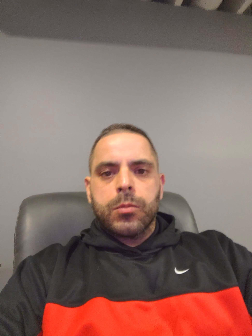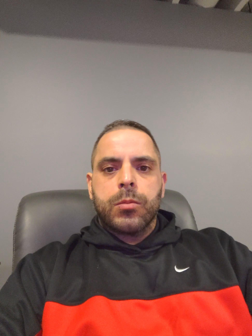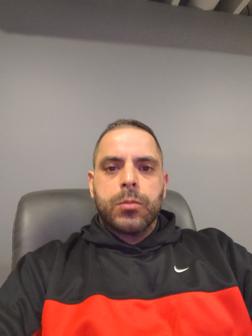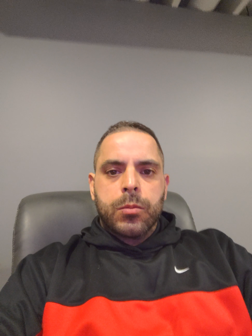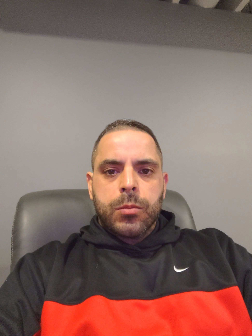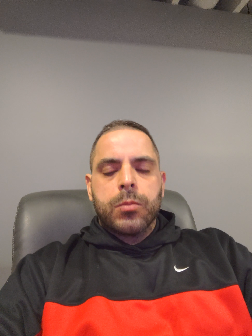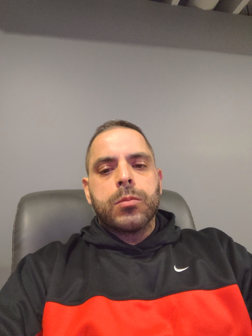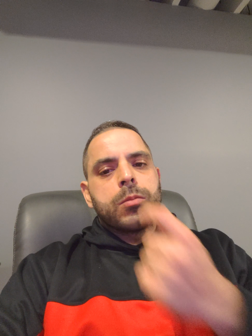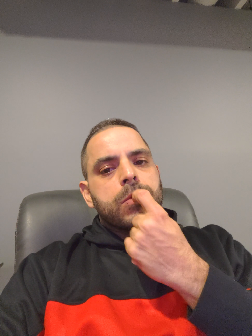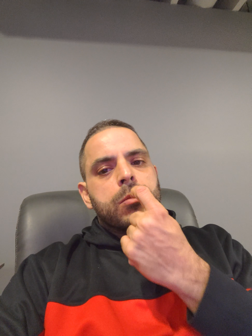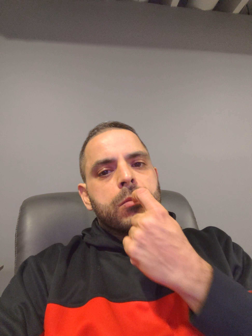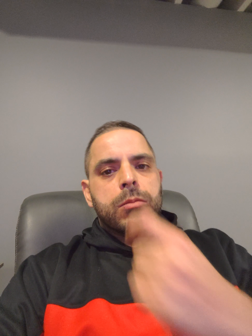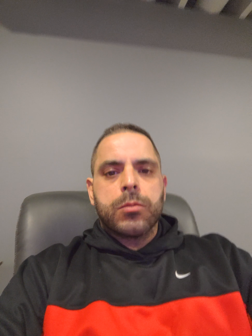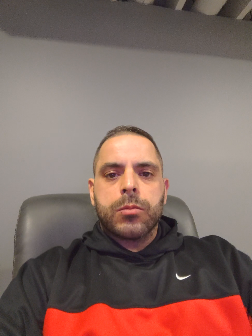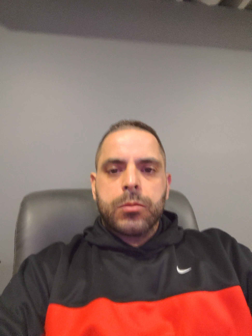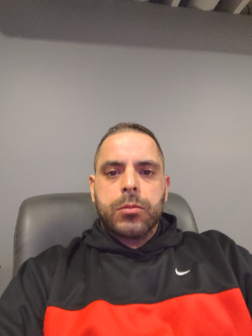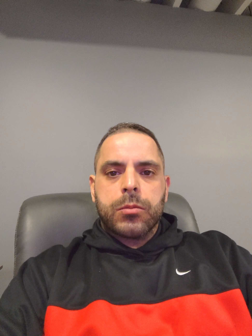tooth